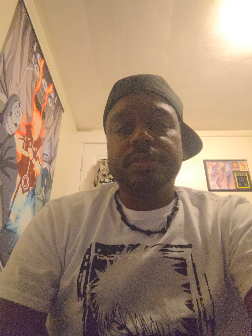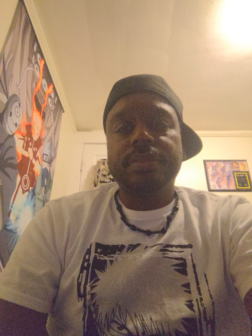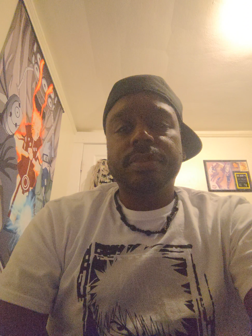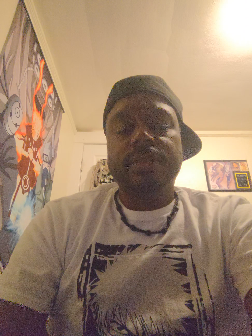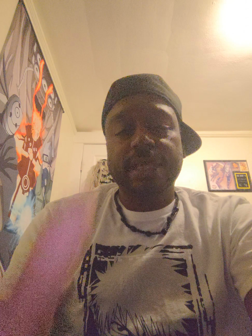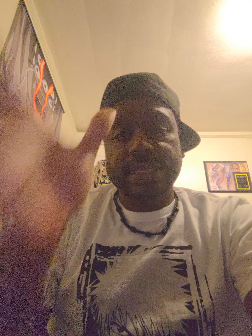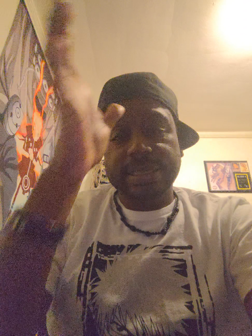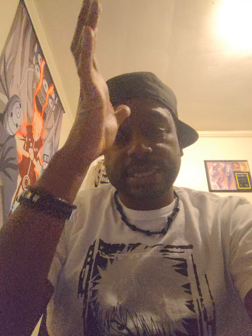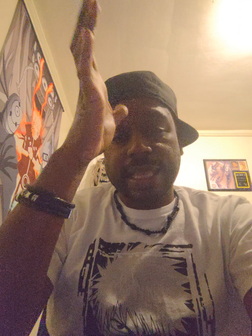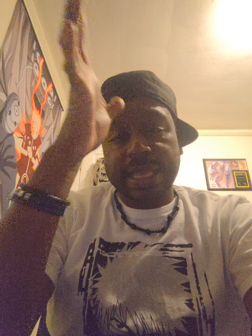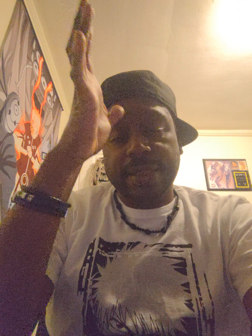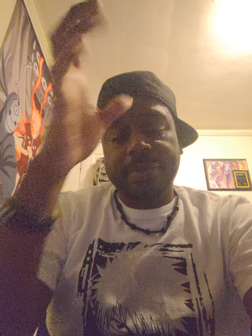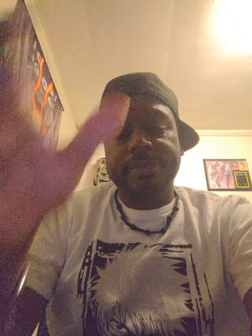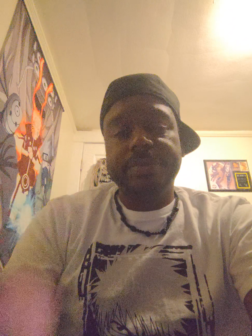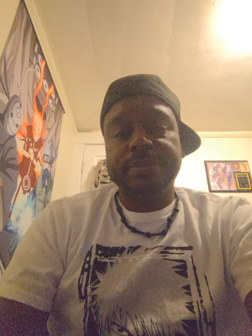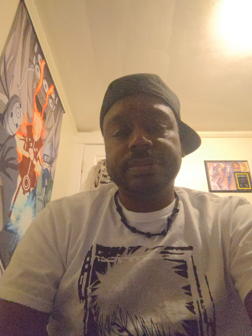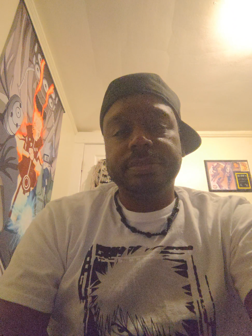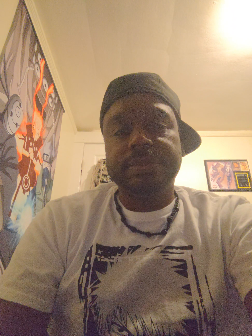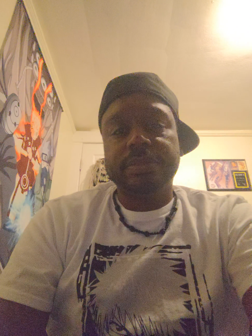dad